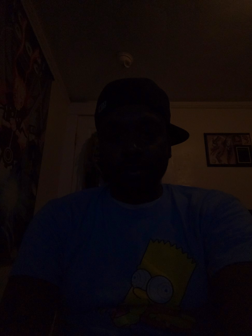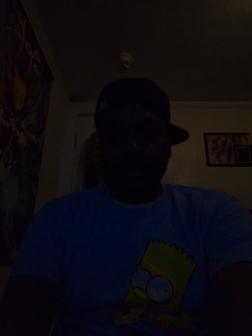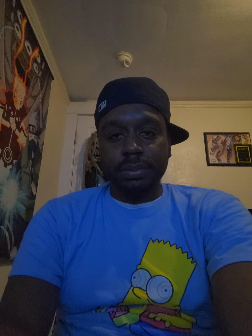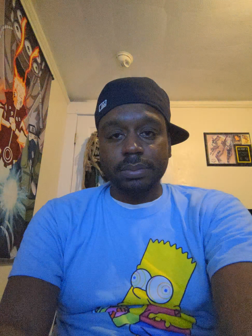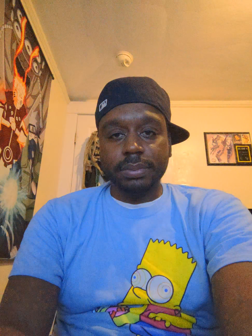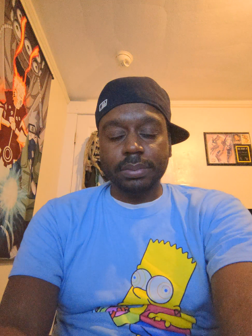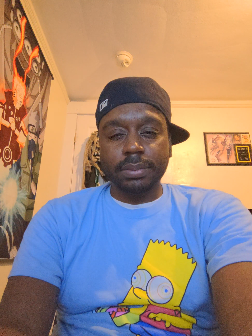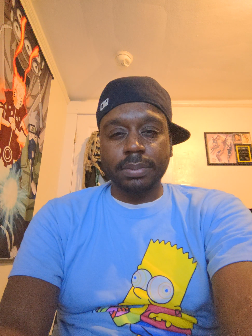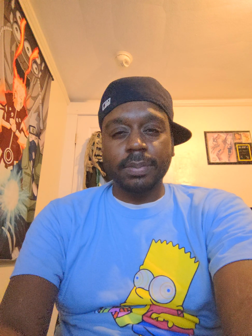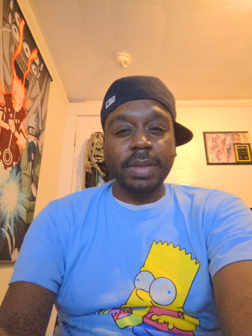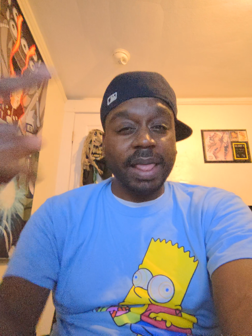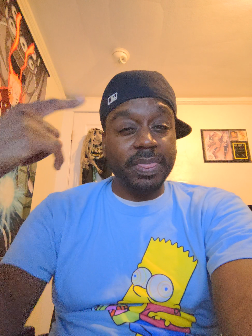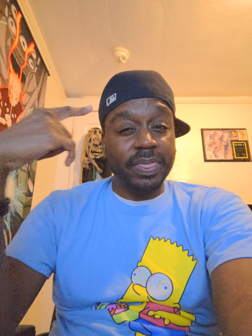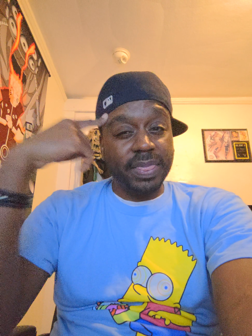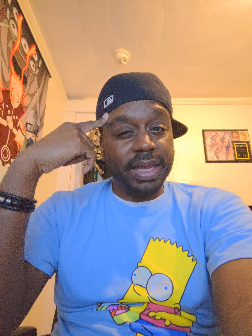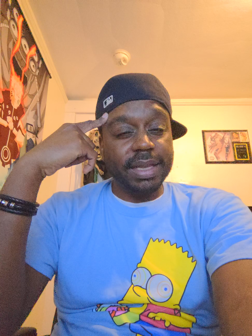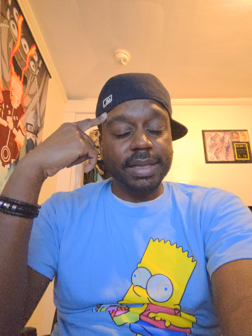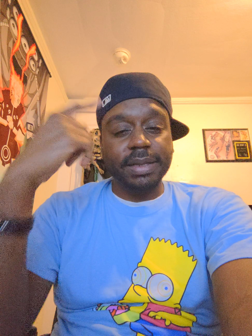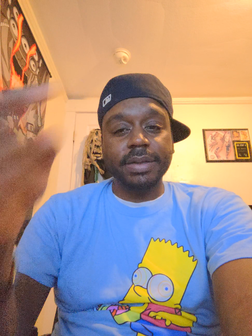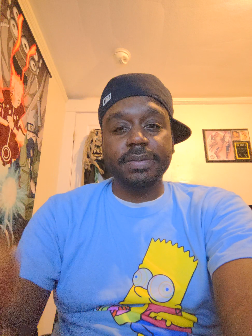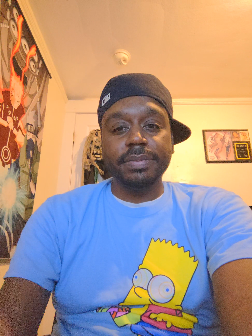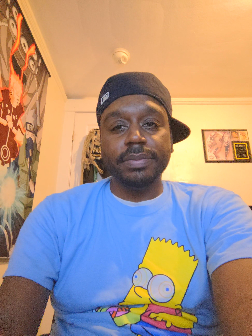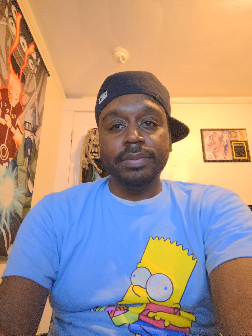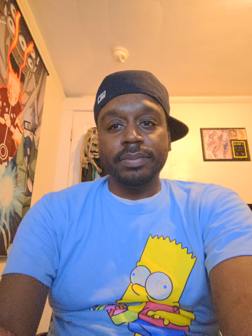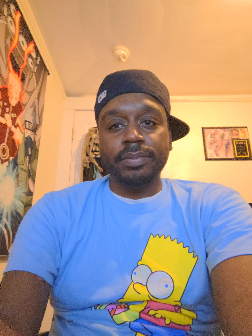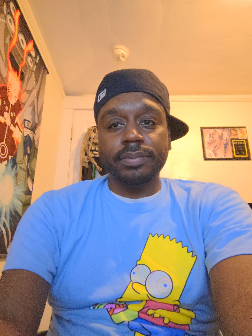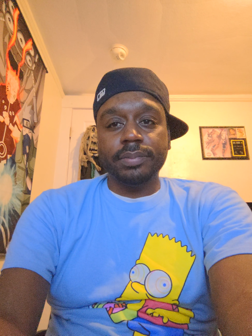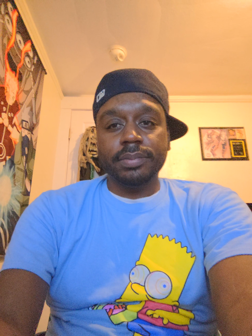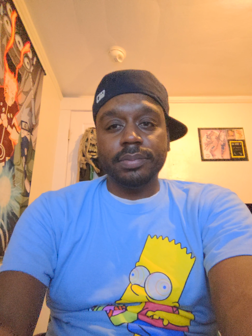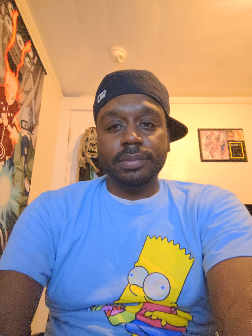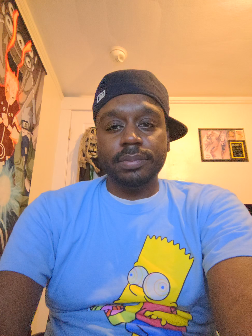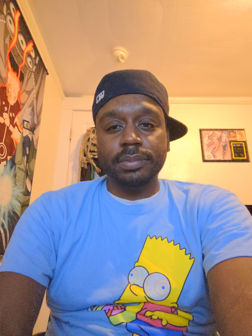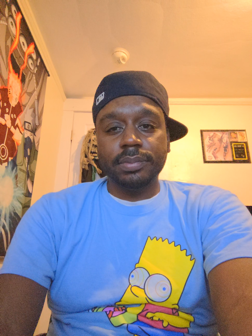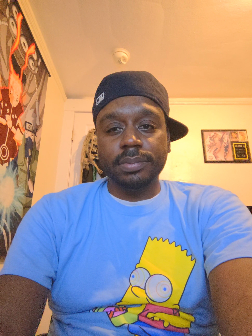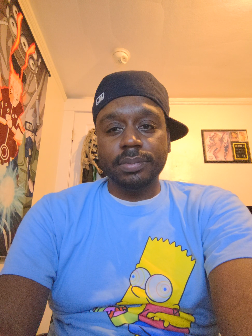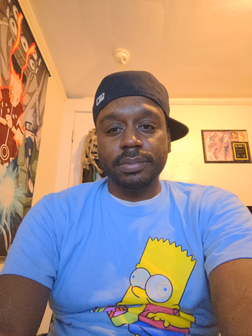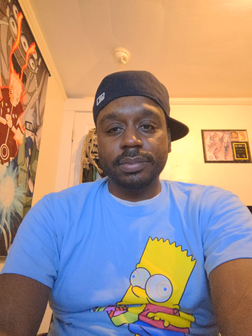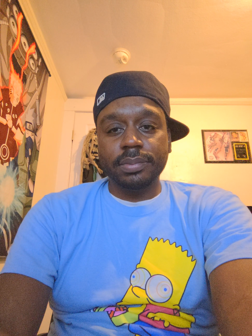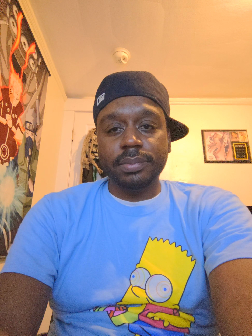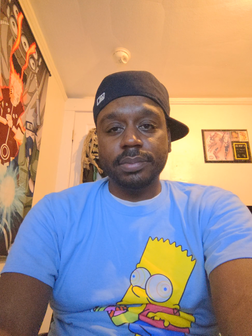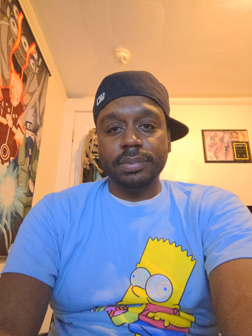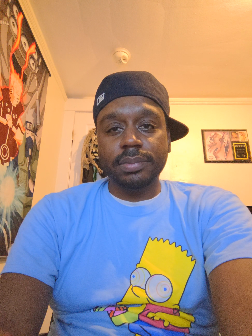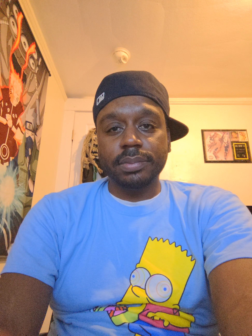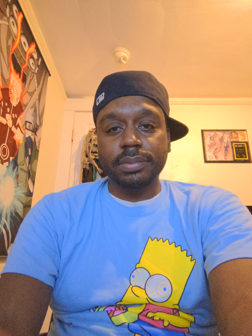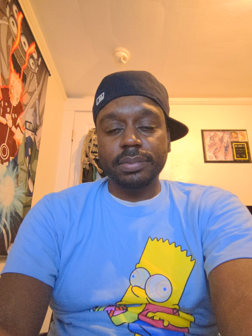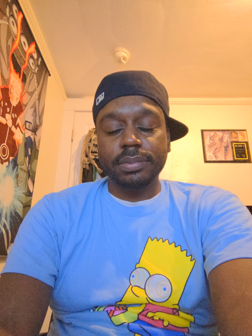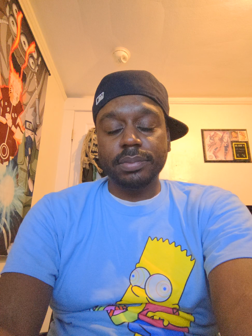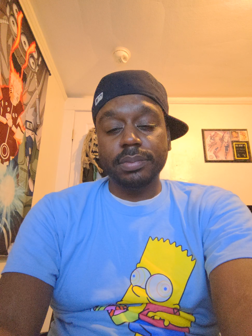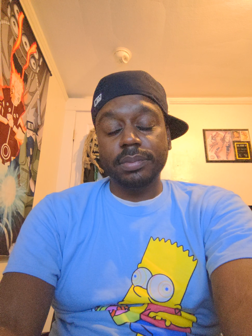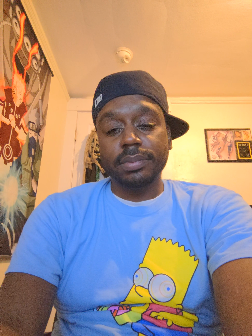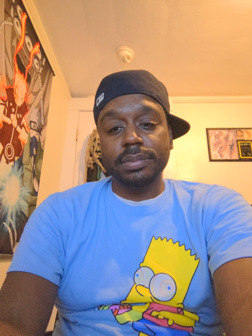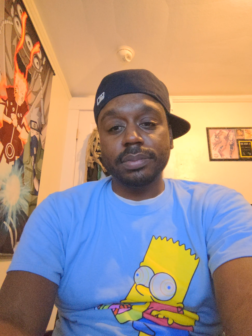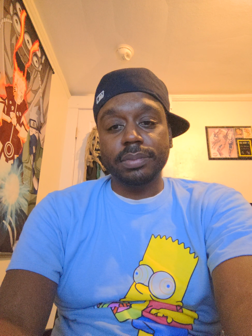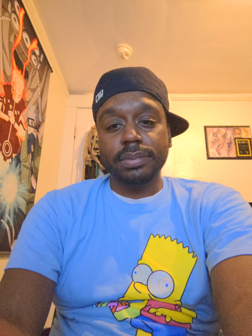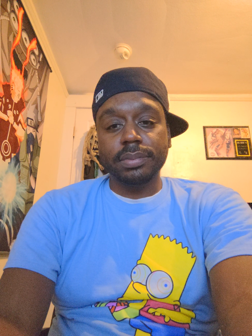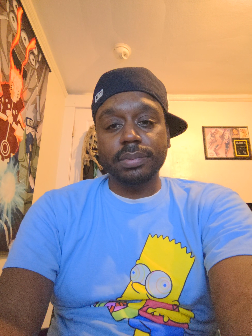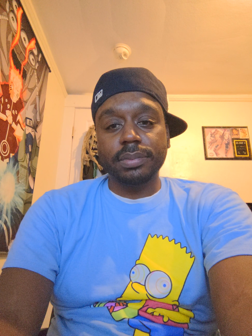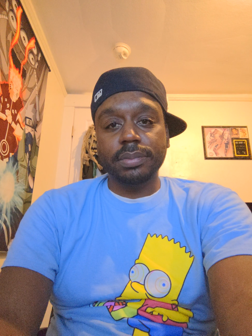think